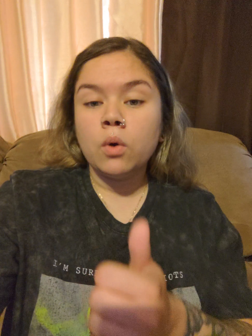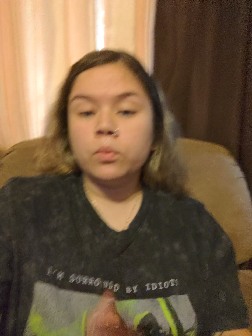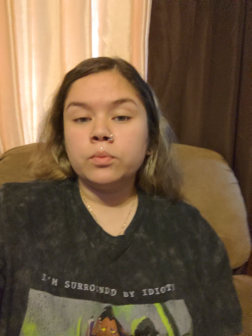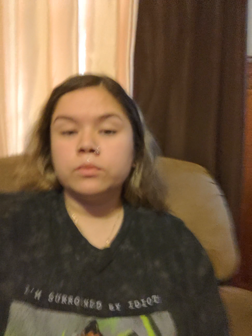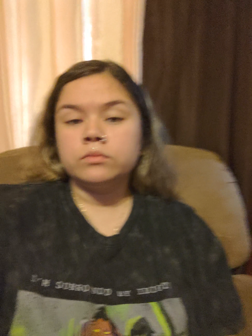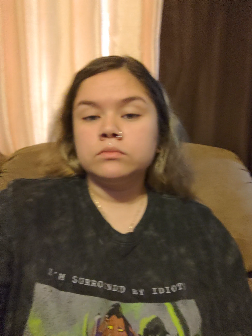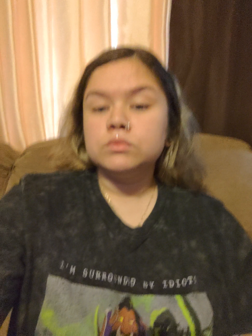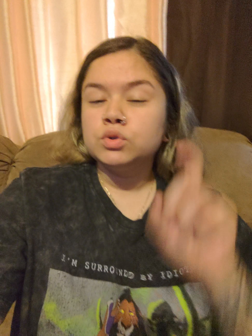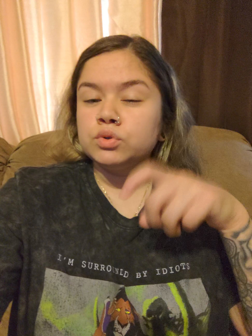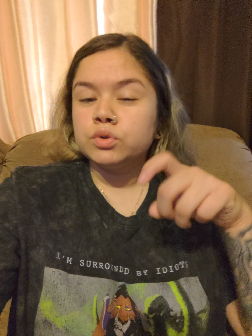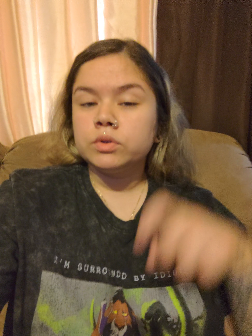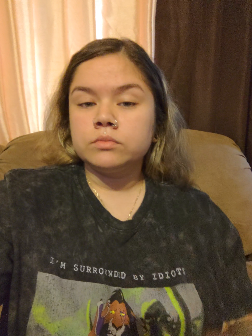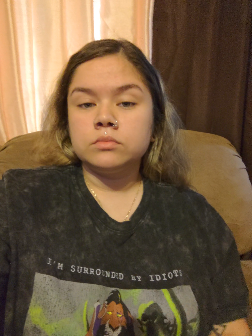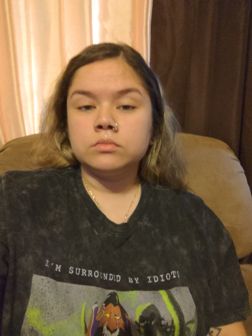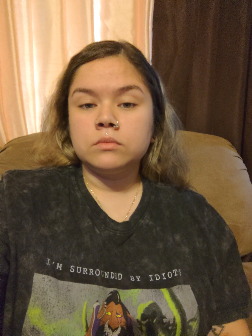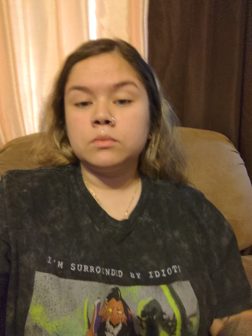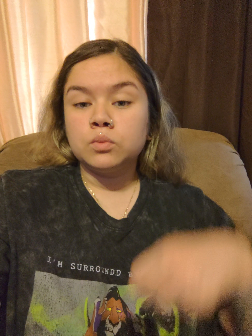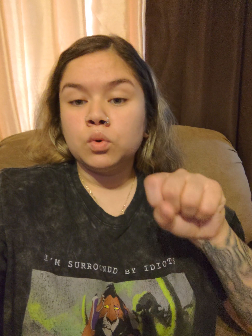should